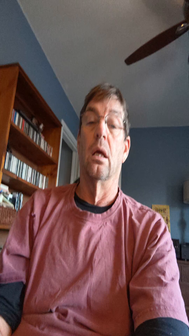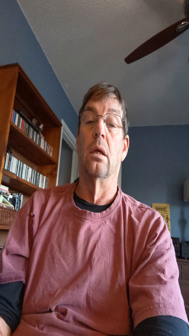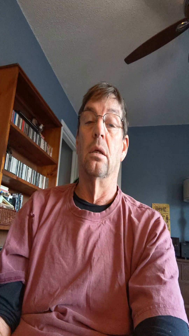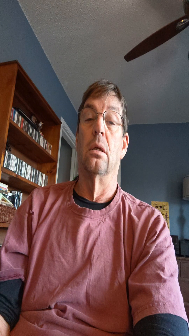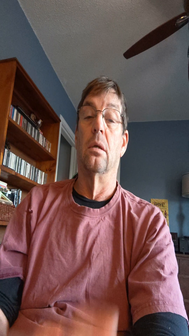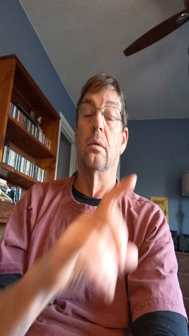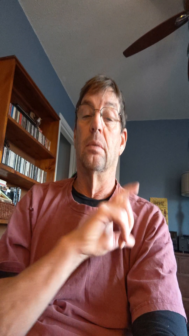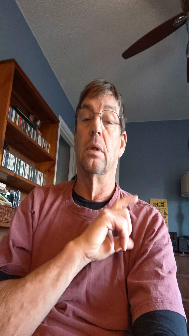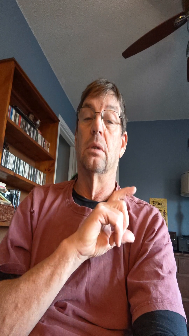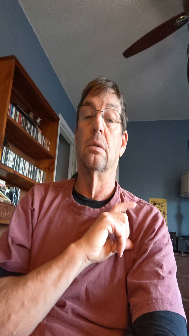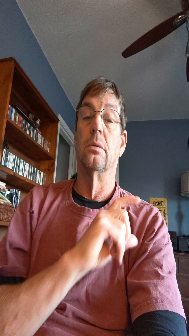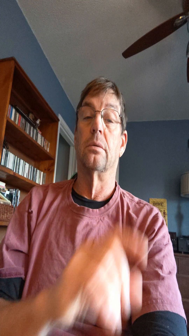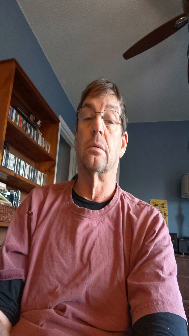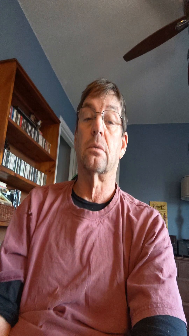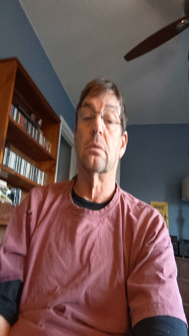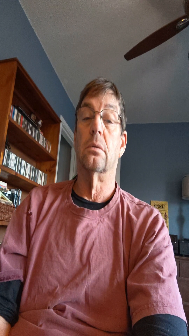police